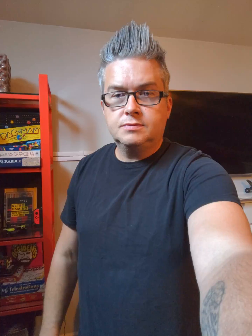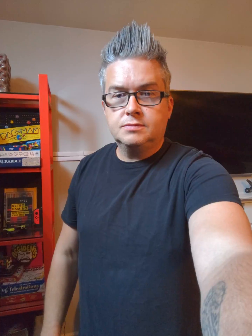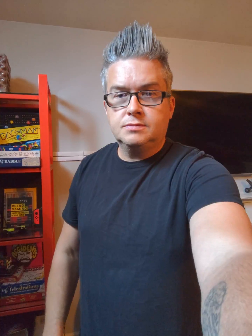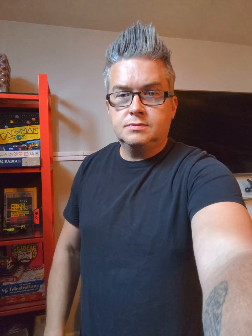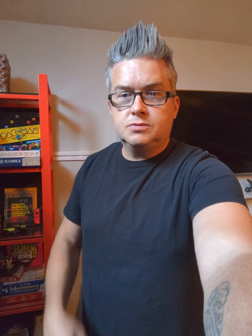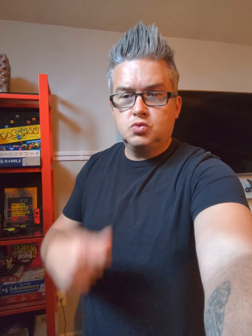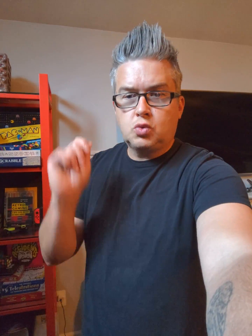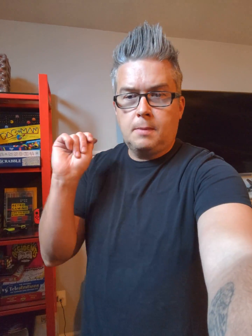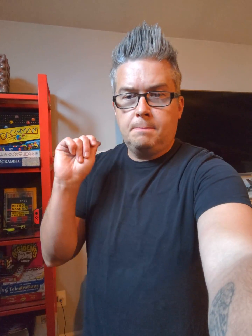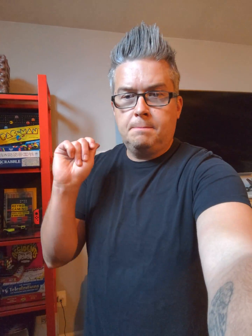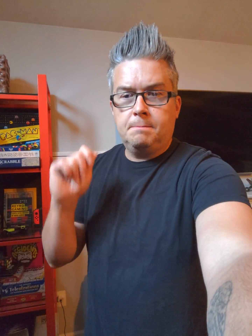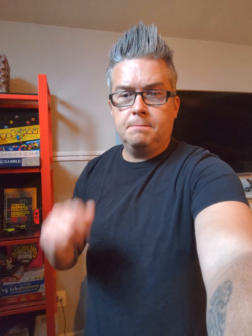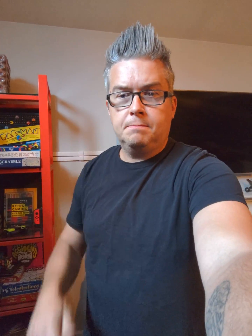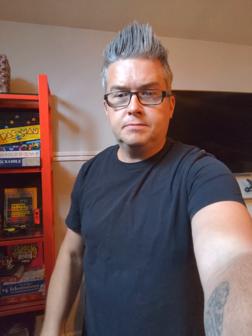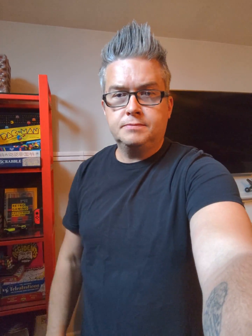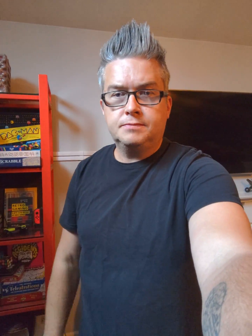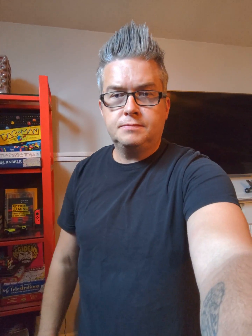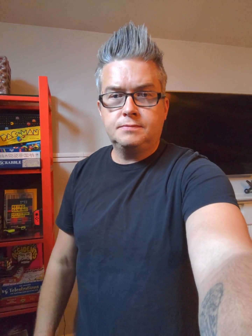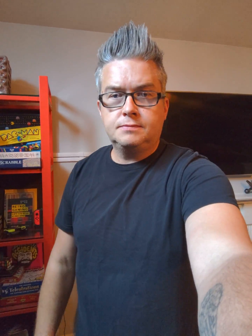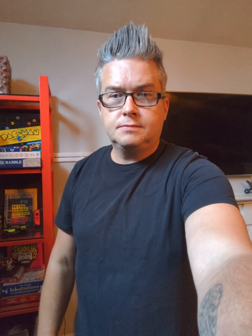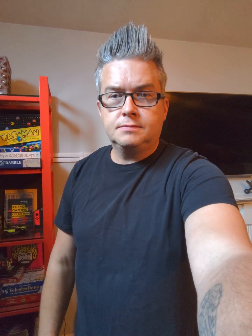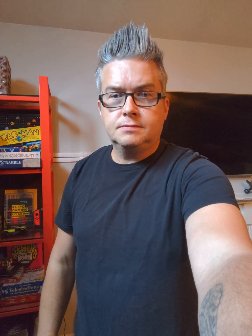rip